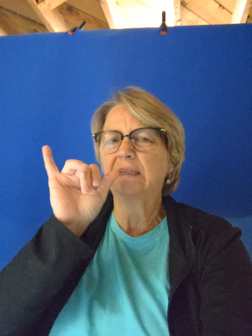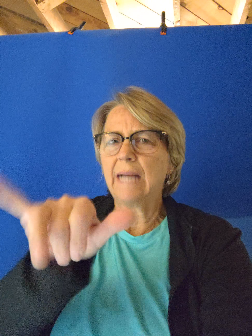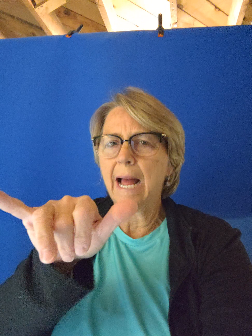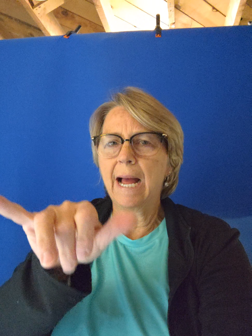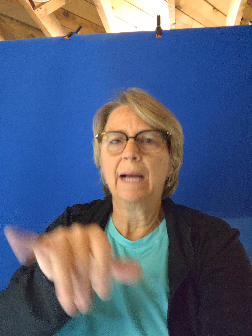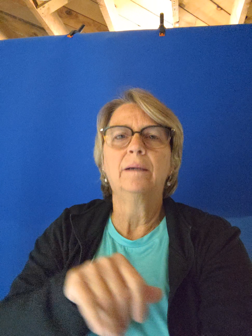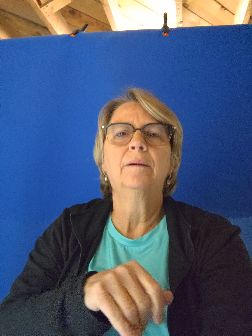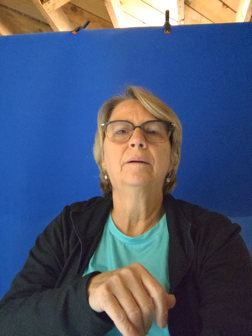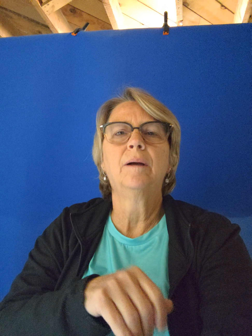stay